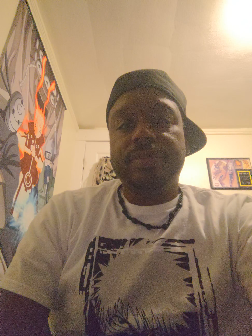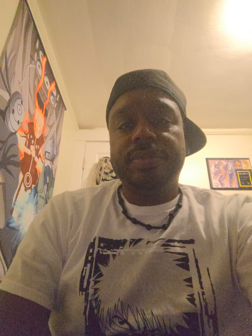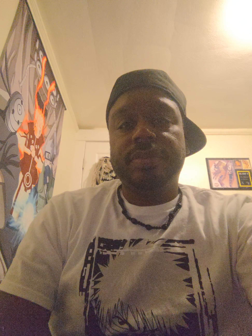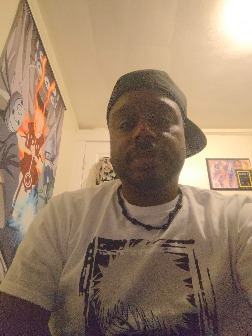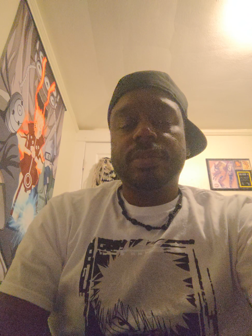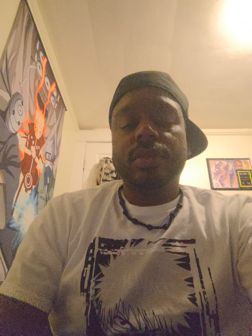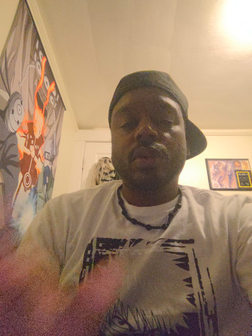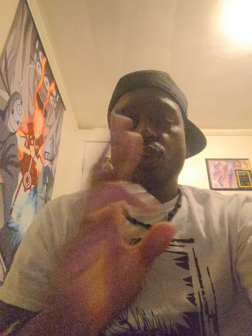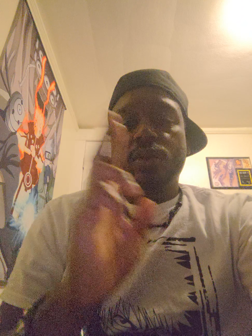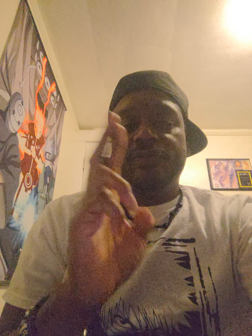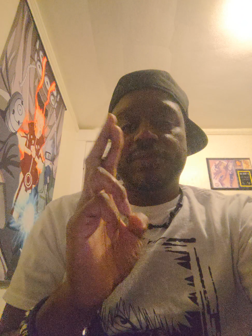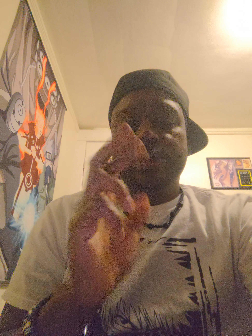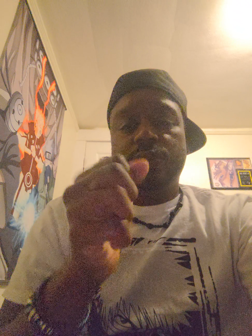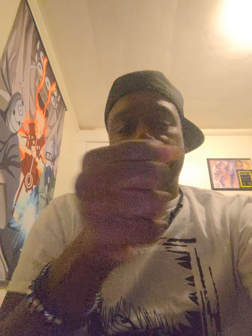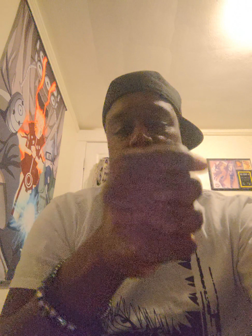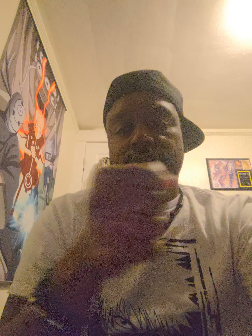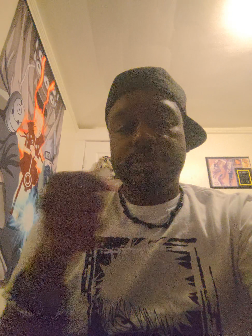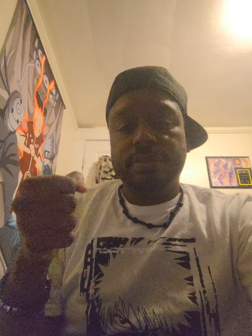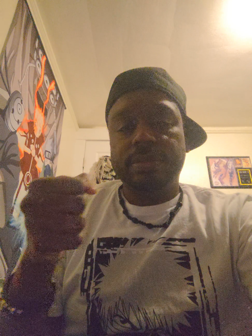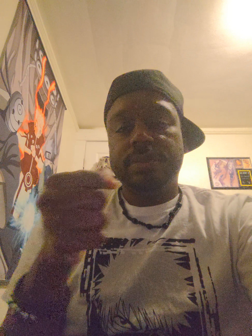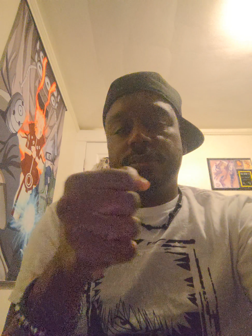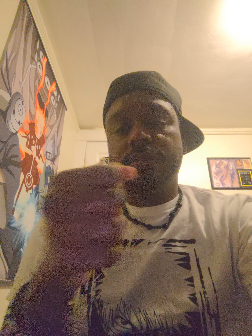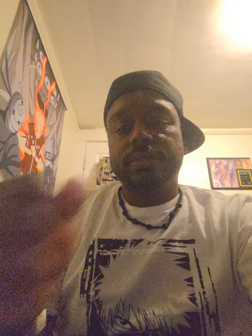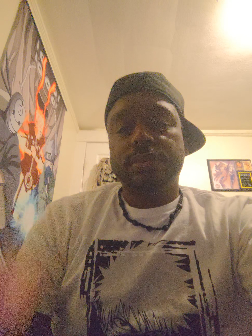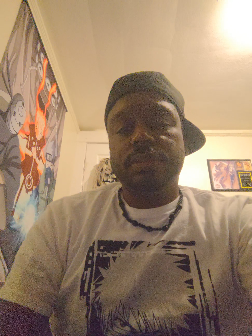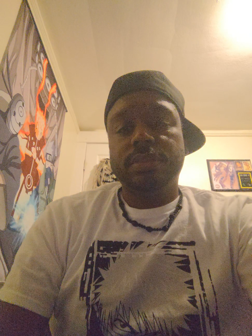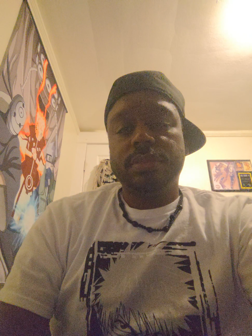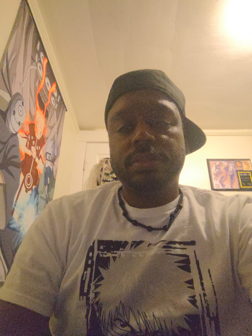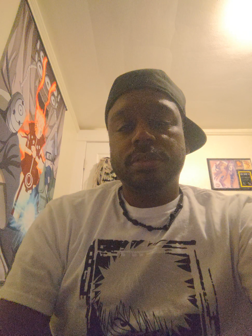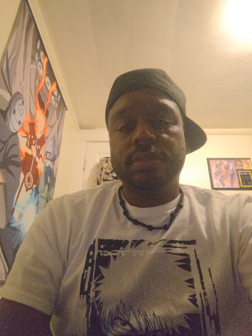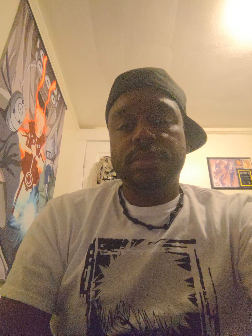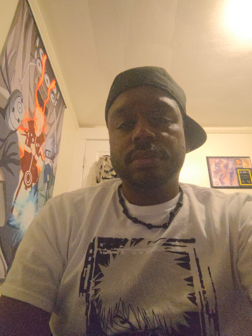refrigerator